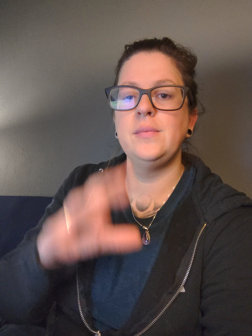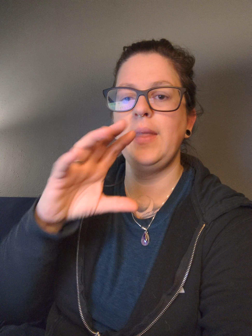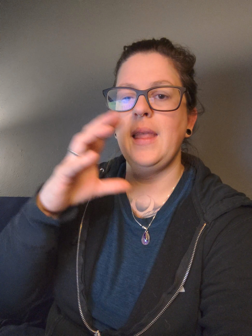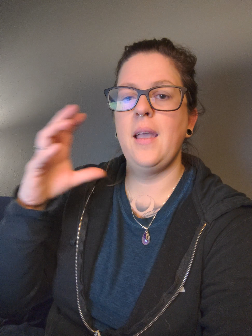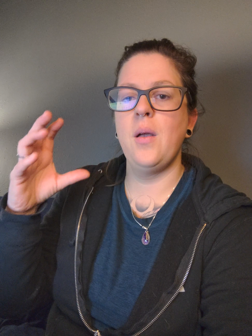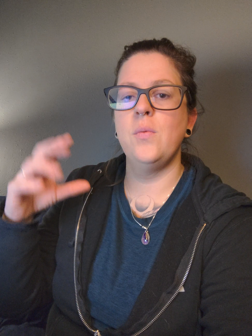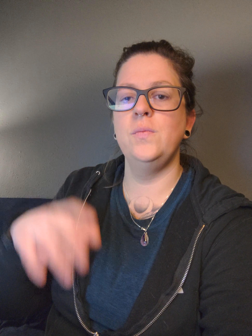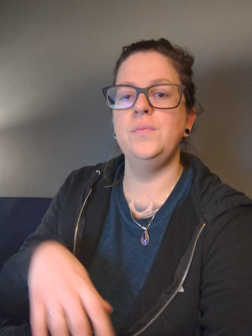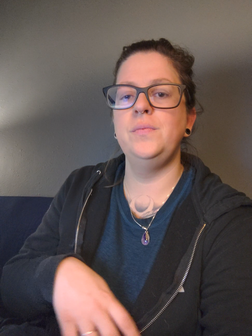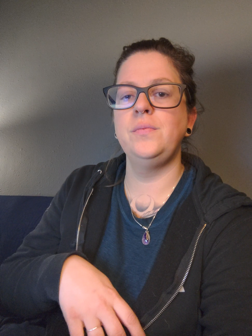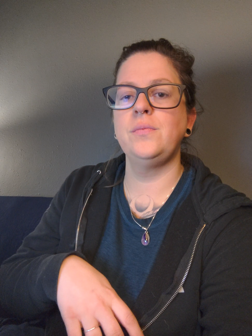cloud